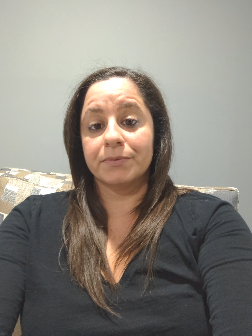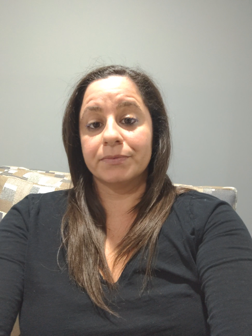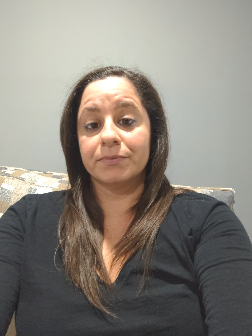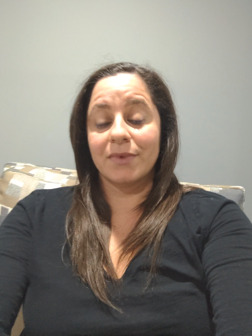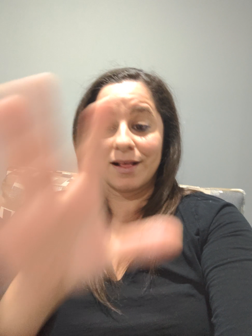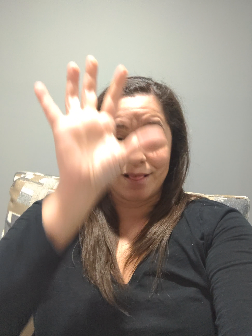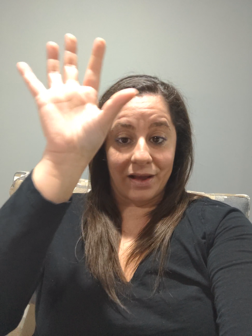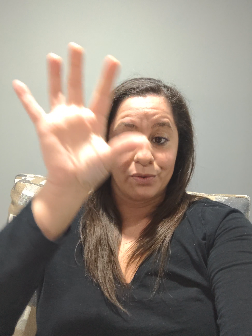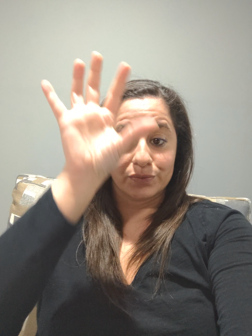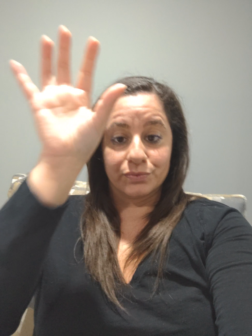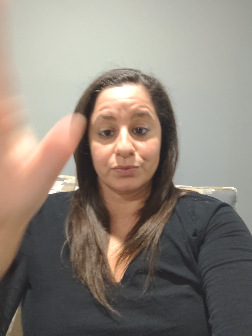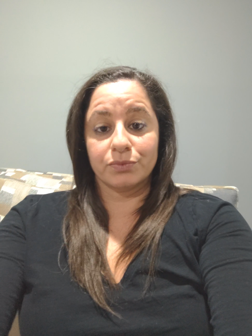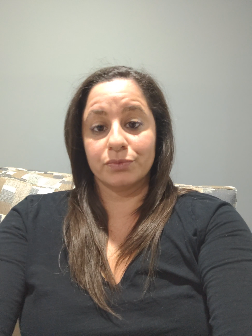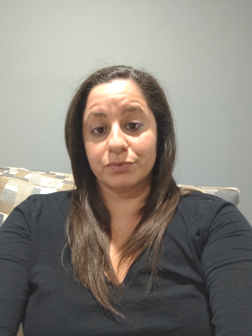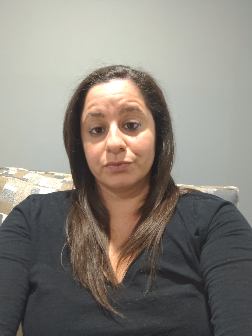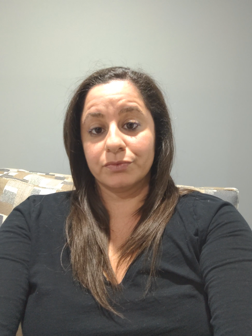cloud